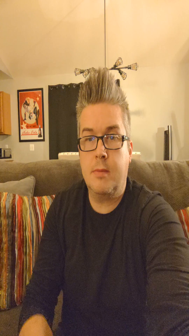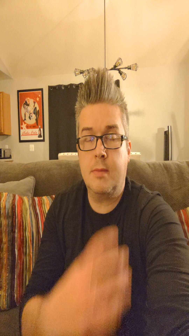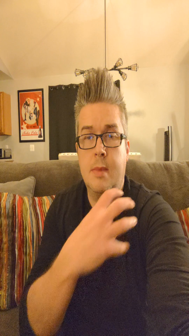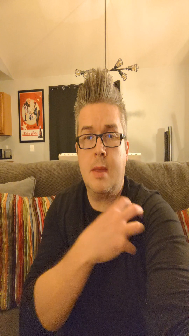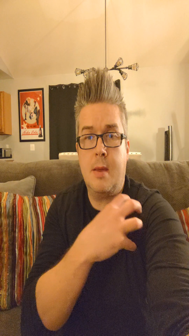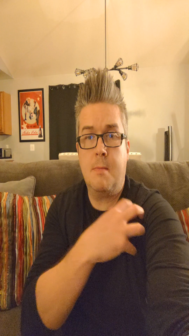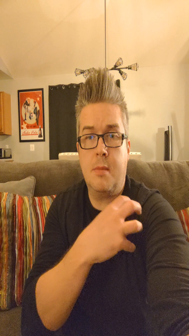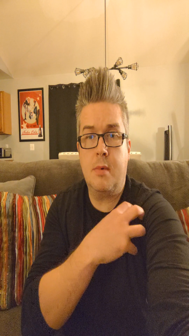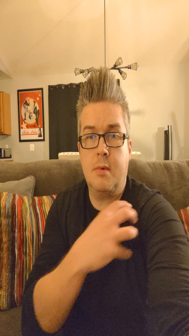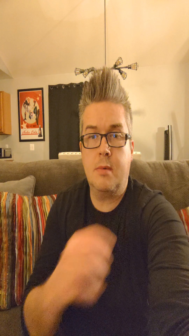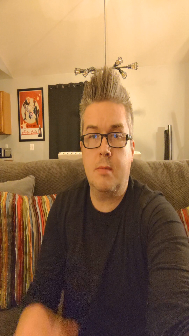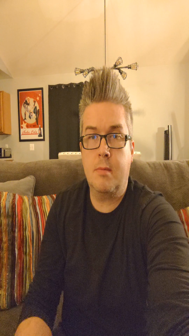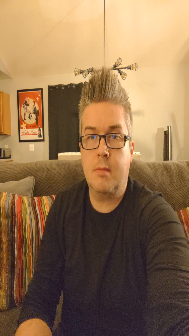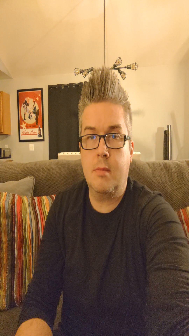police